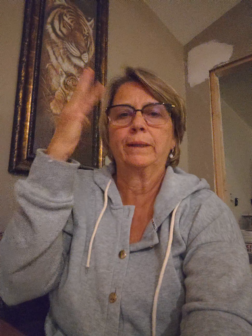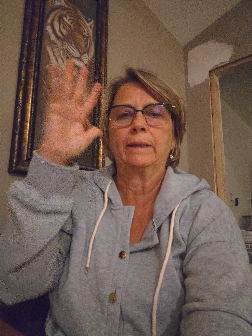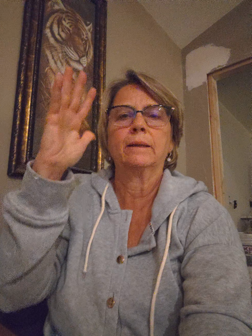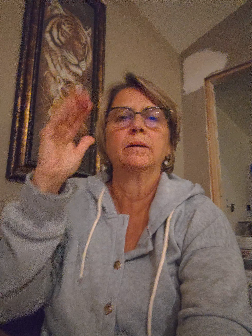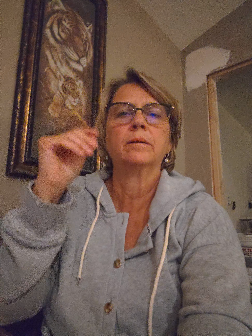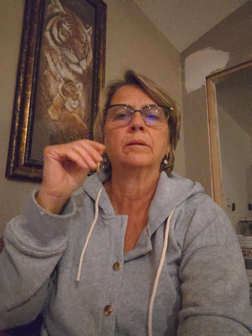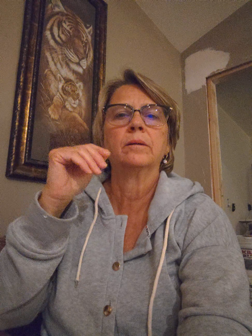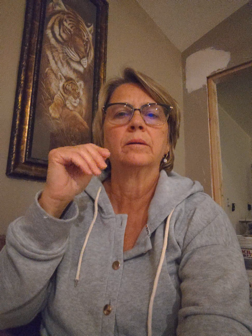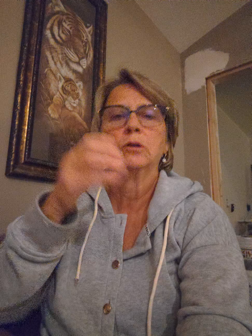tree